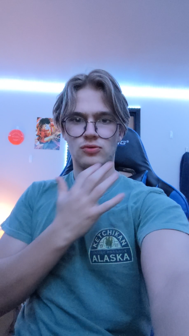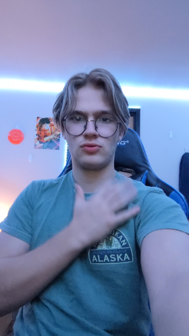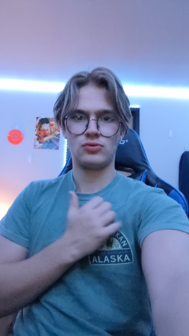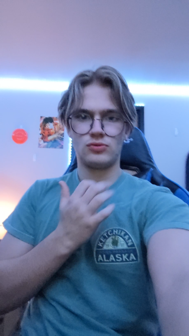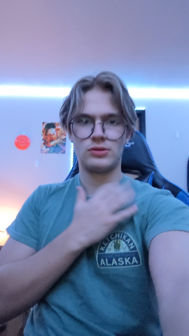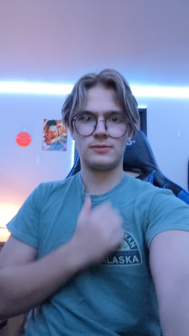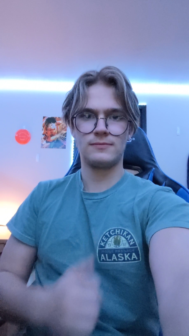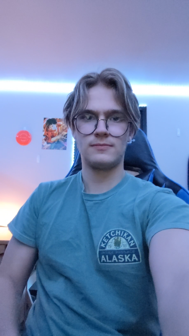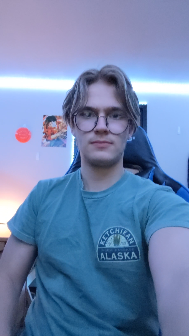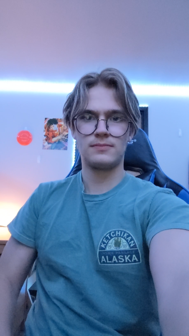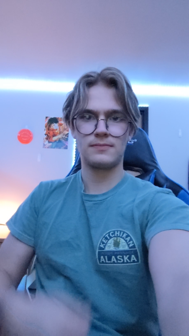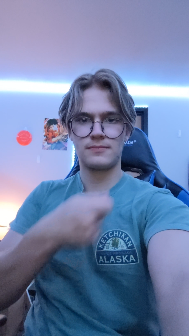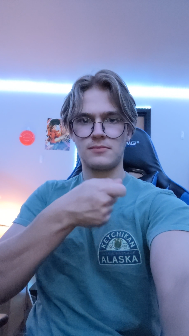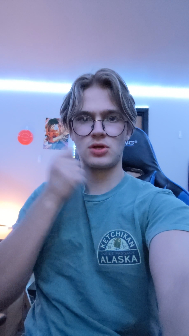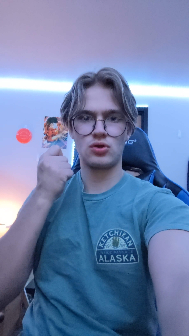pull